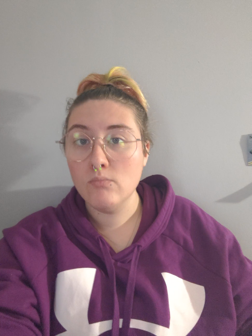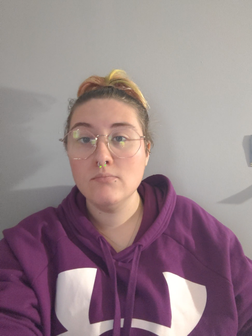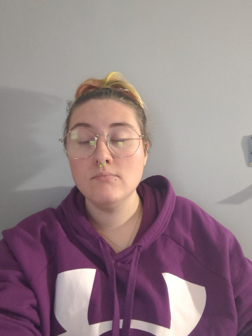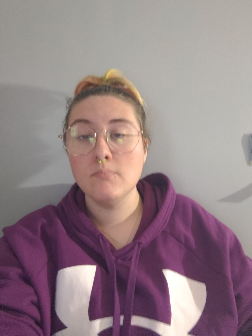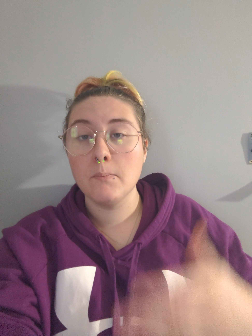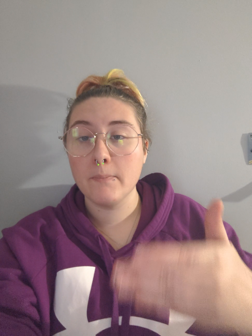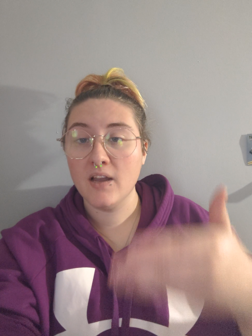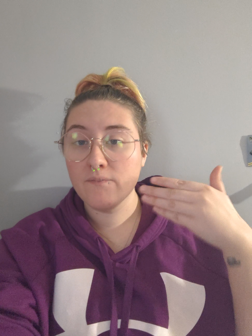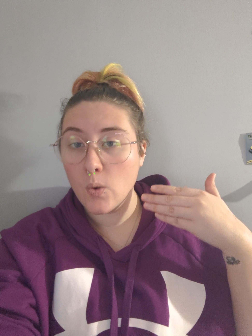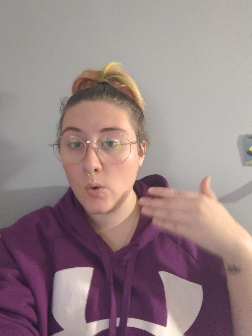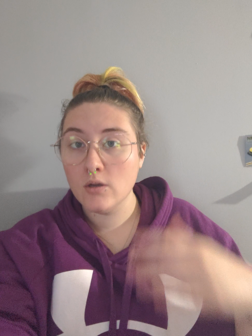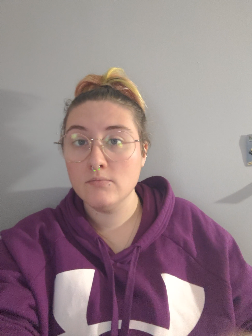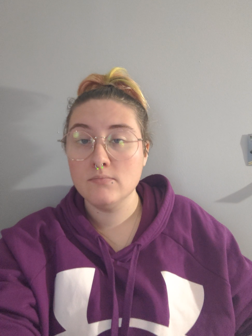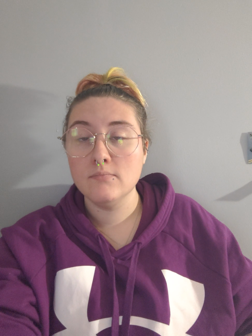before